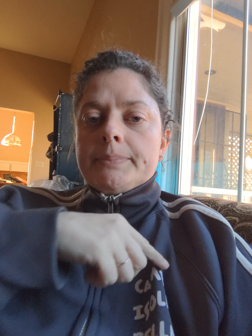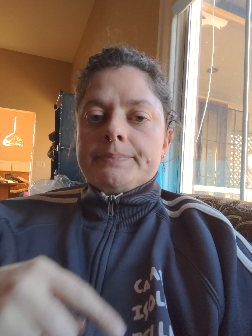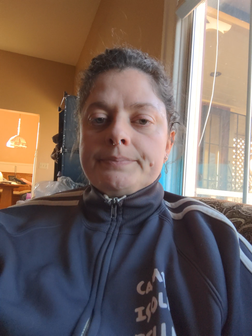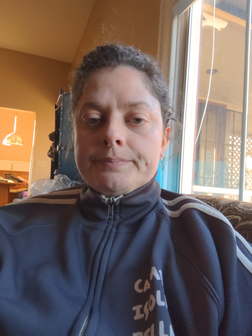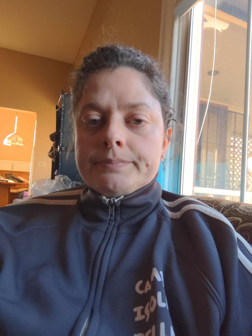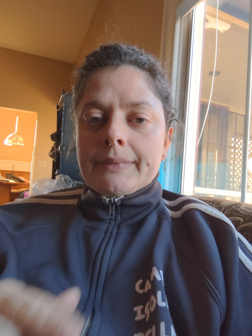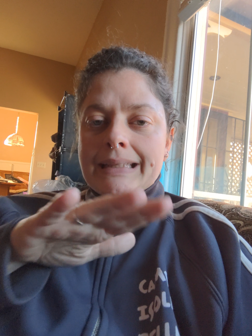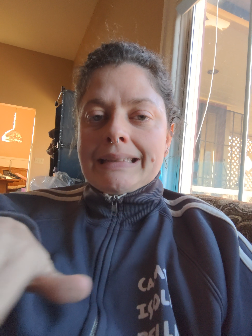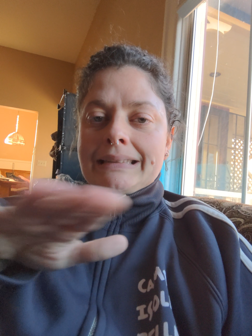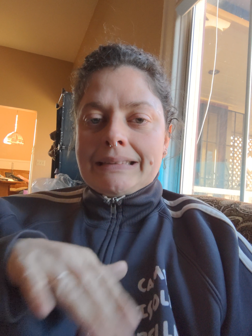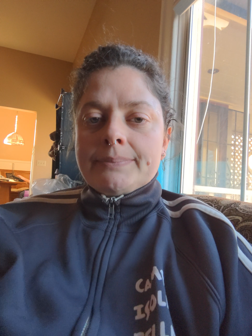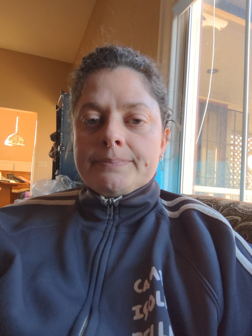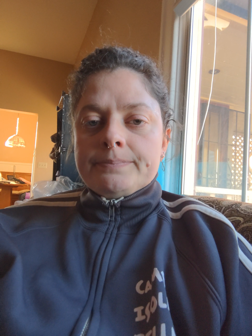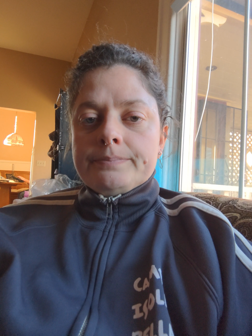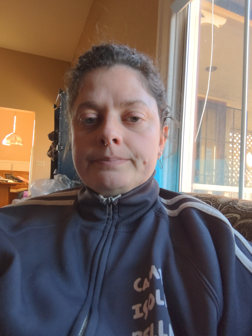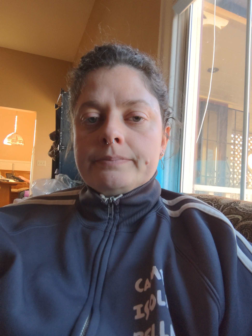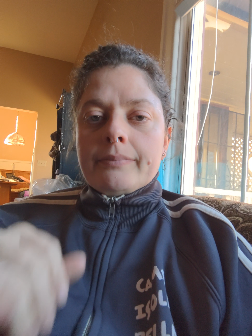clean